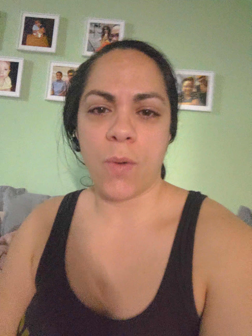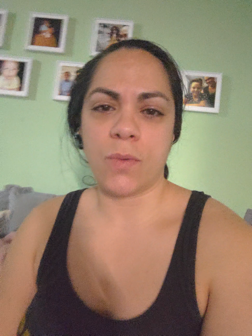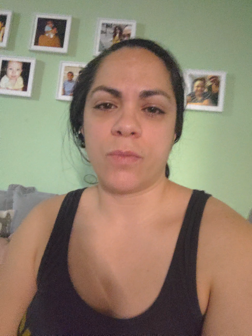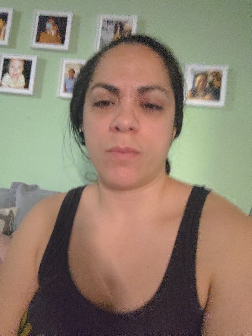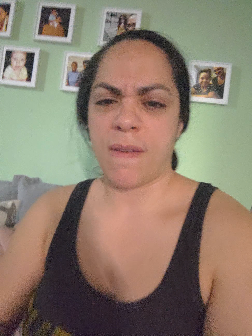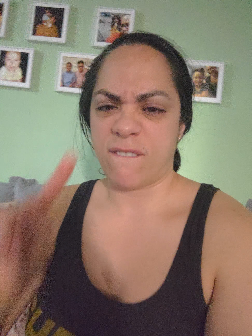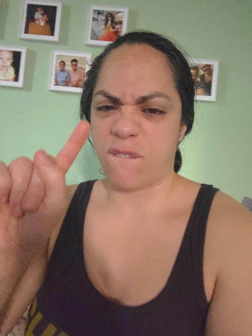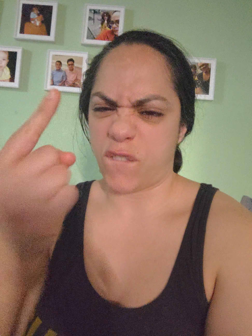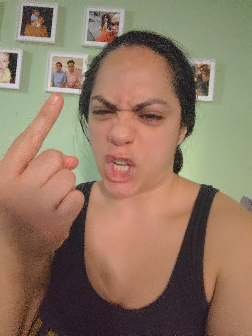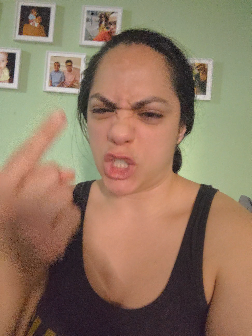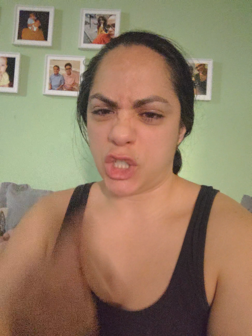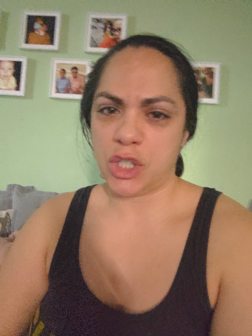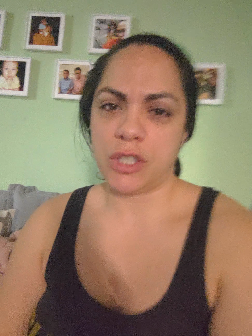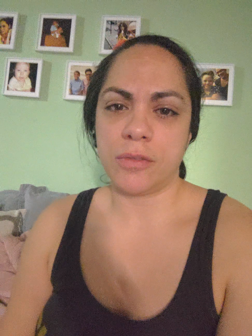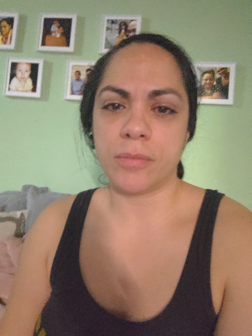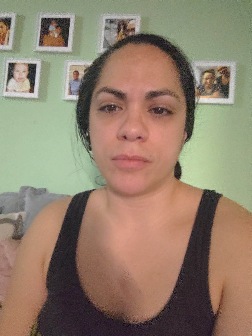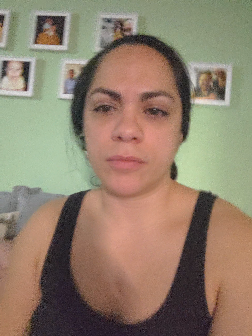first